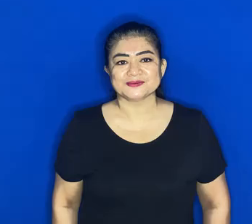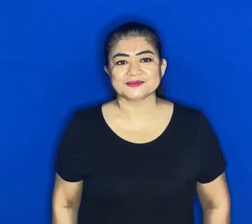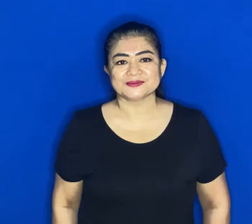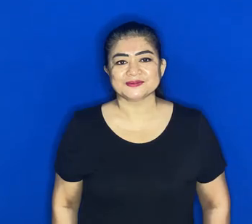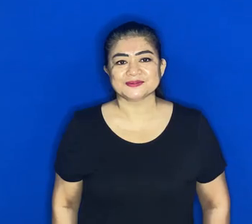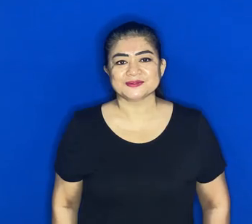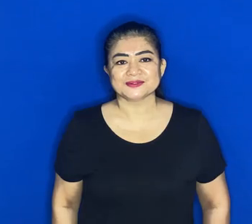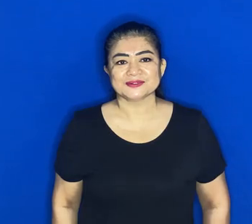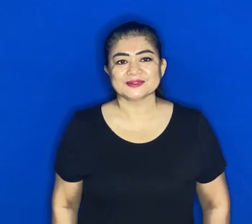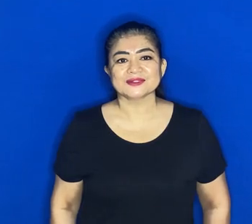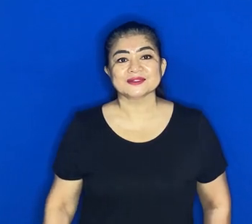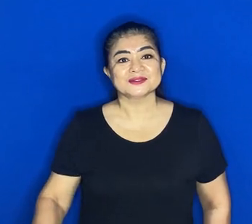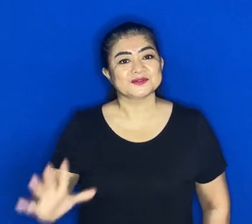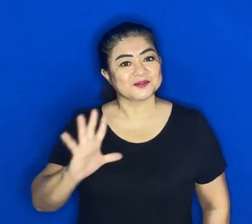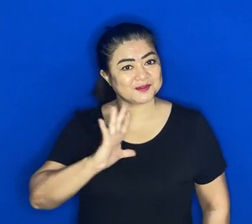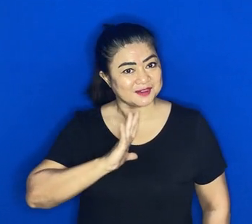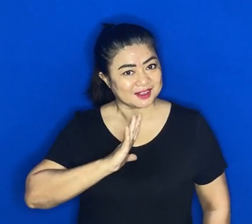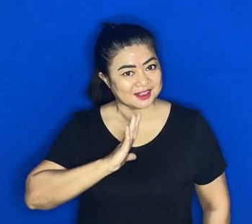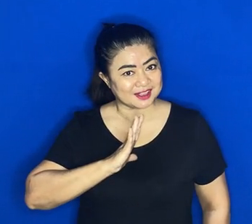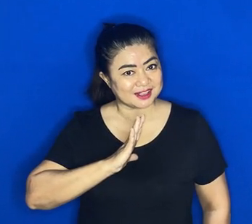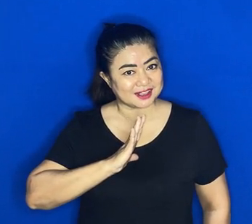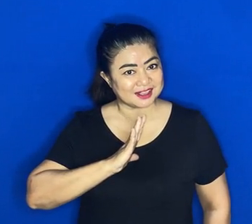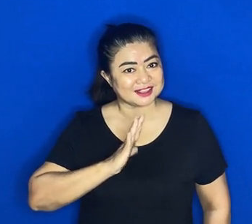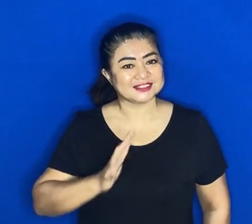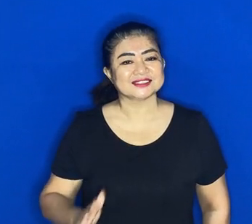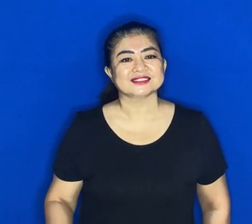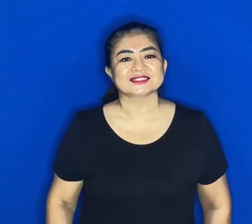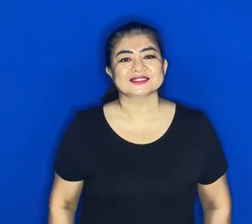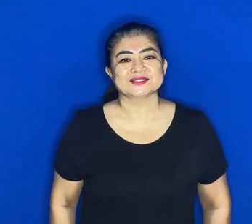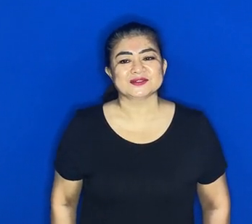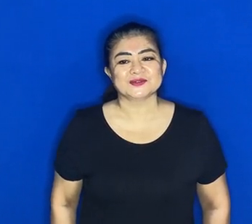im fine